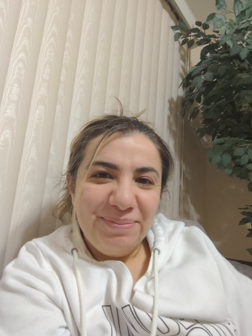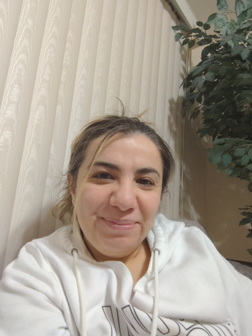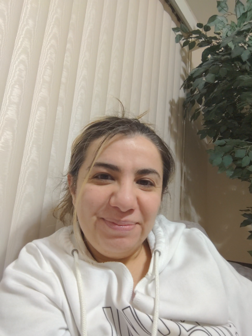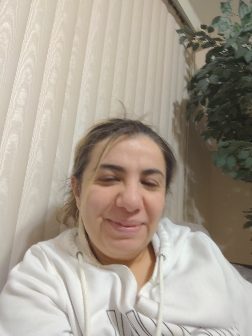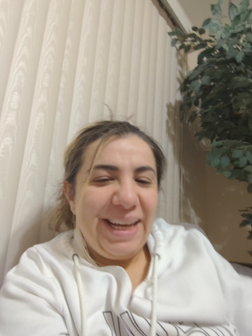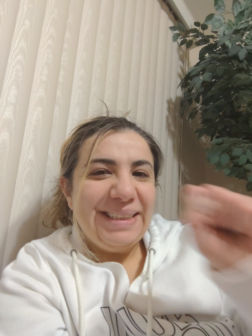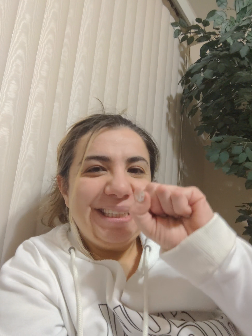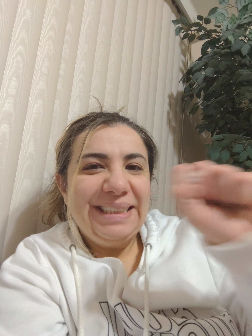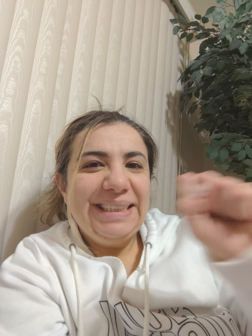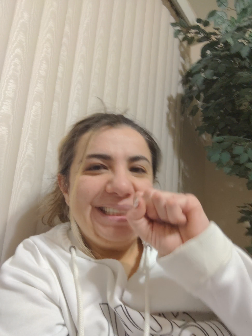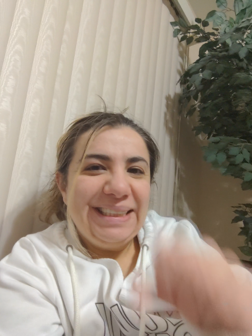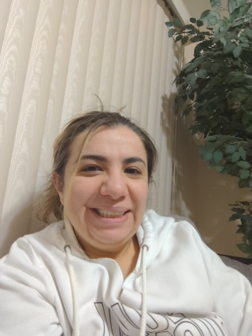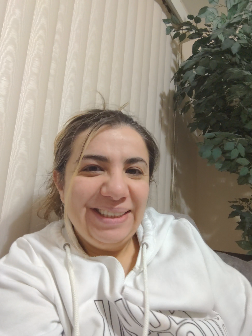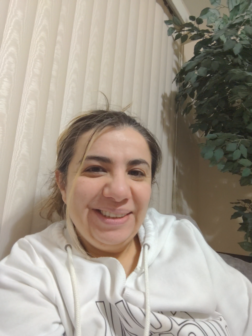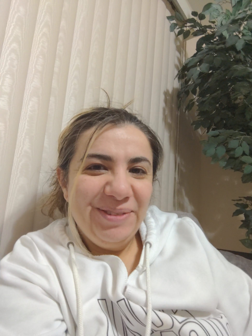carrot